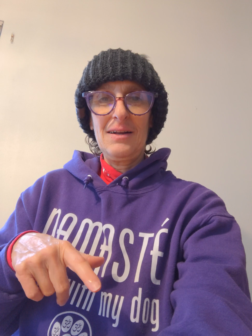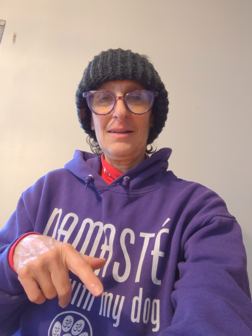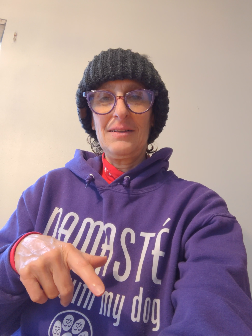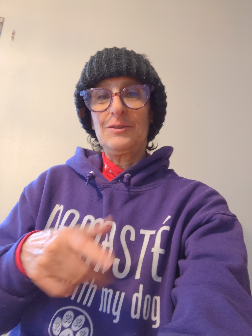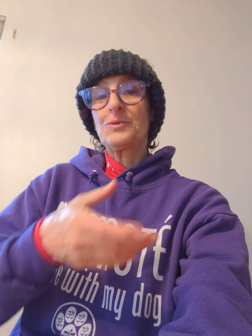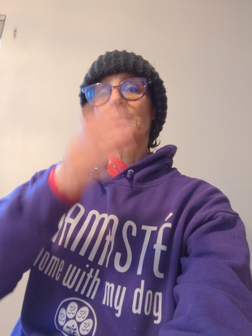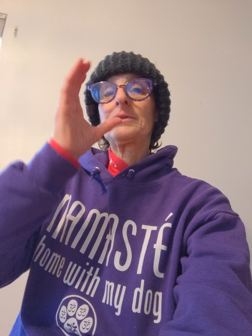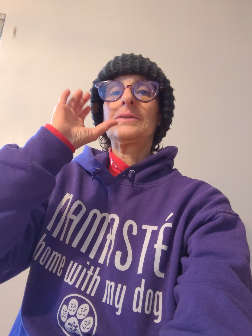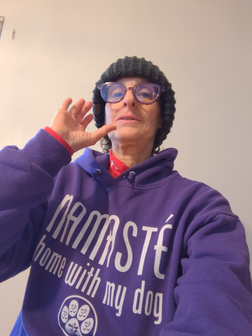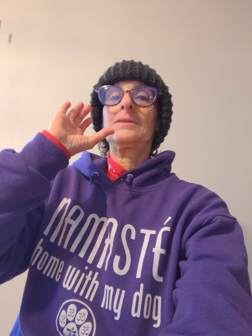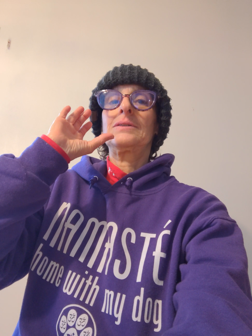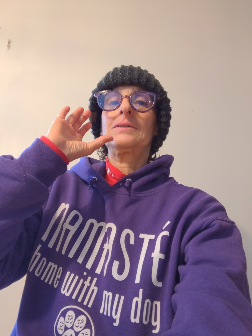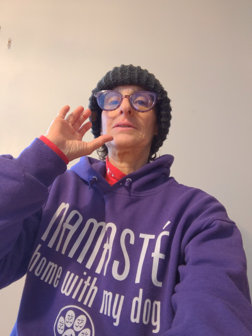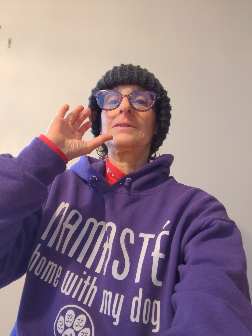drink